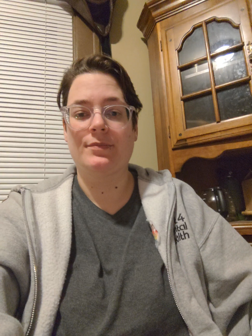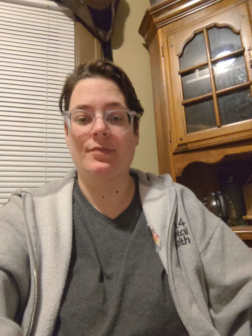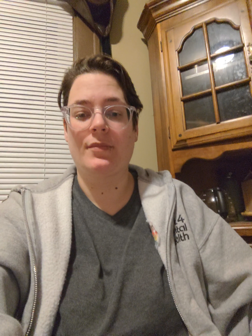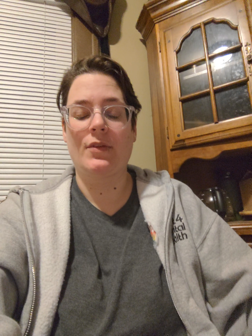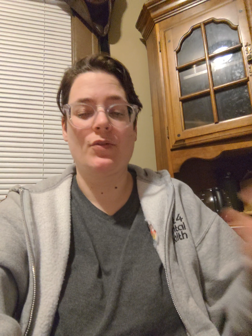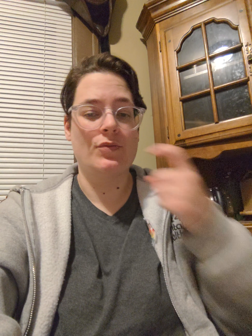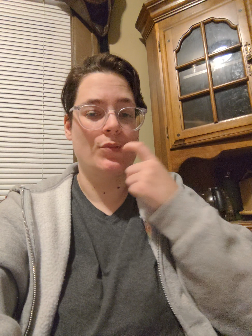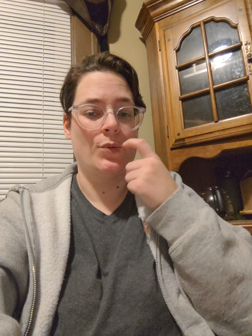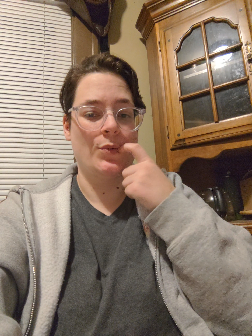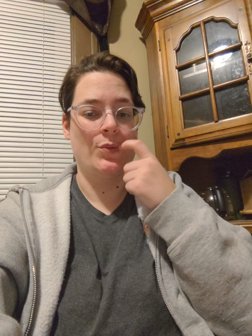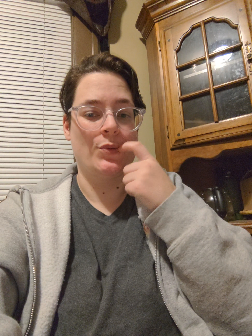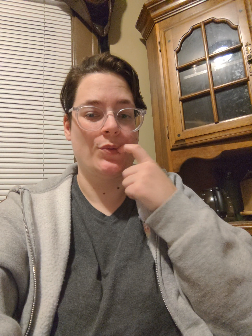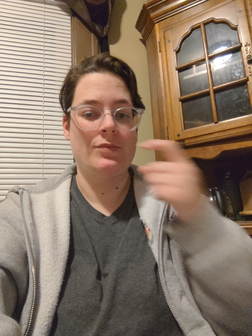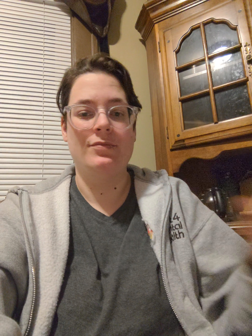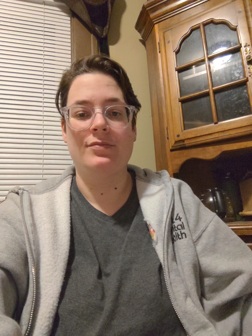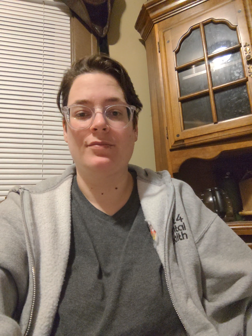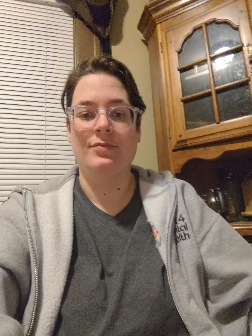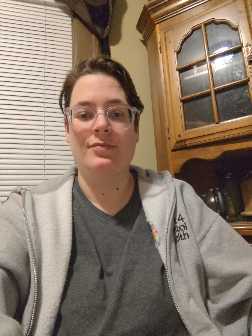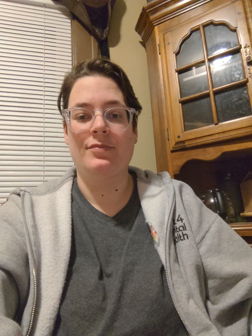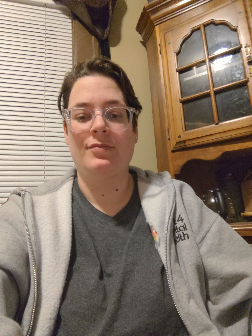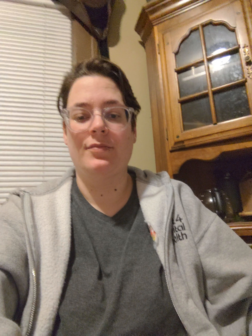tooth